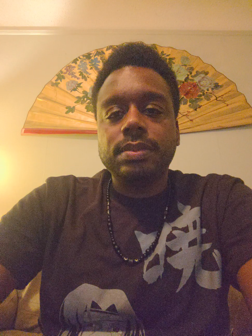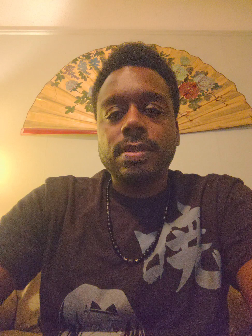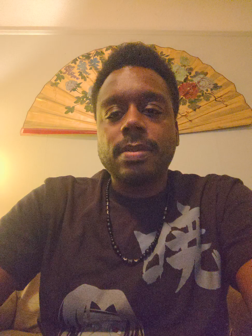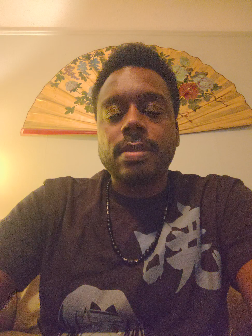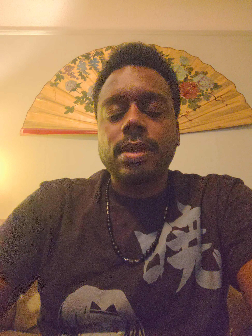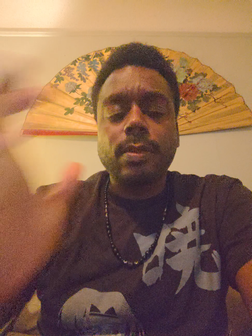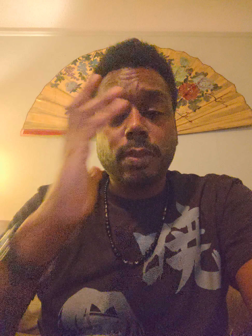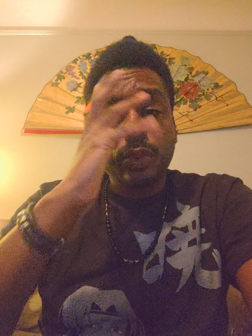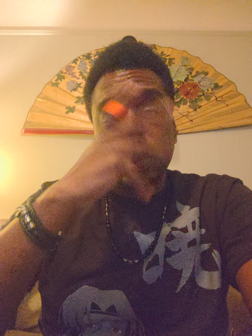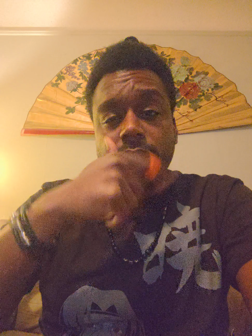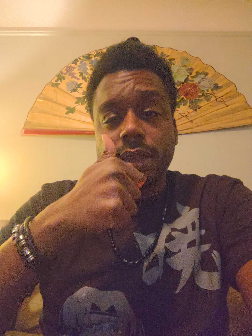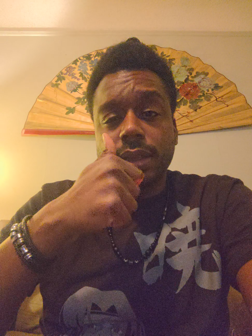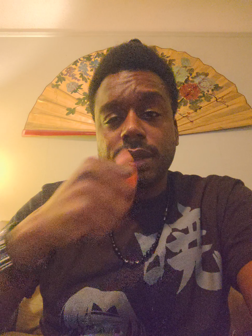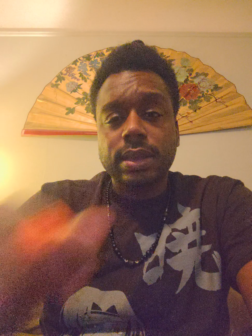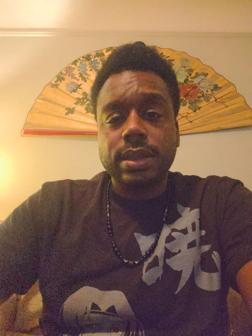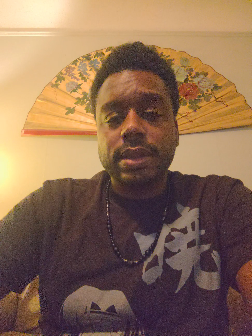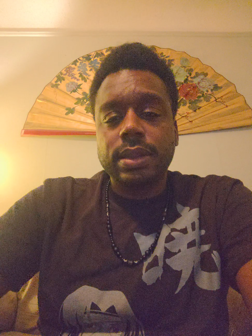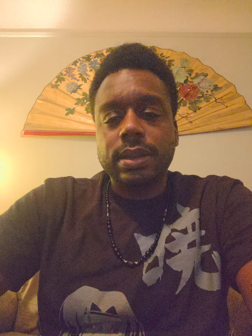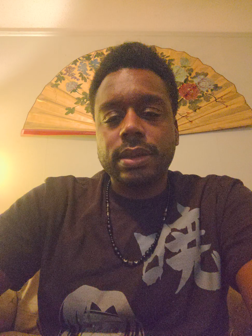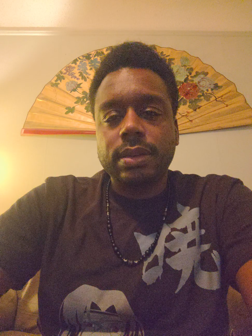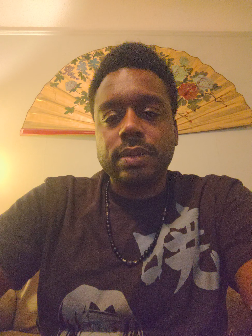pretty